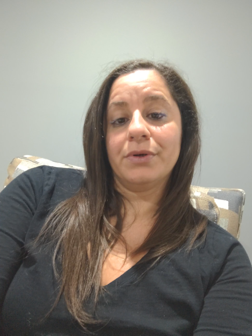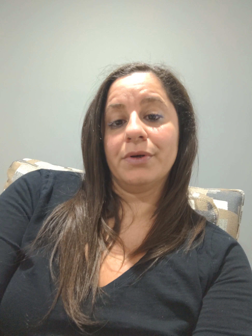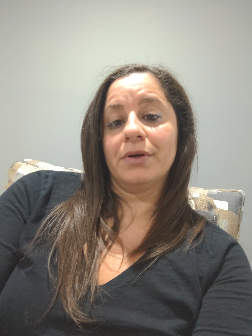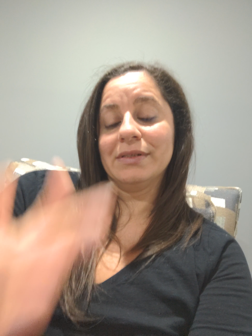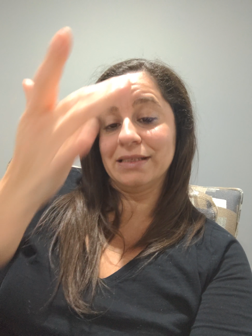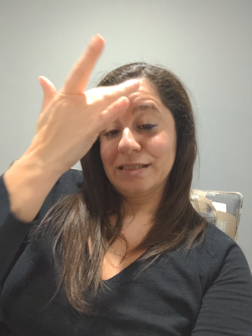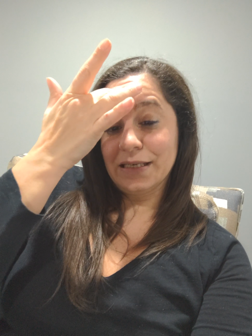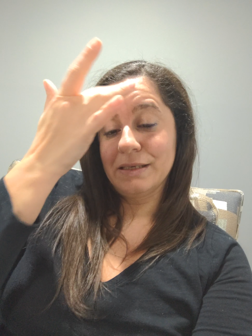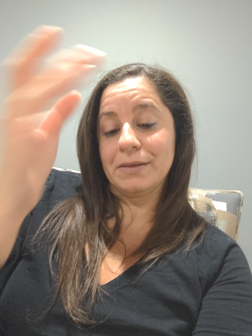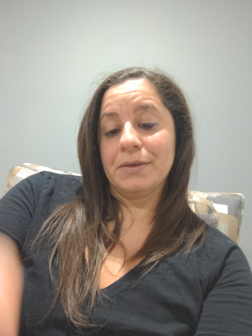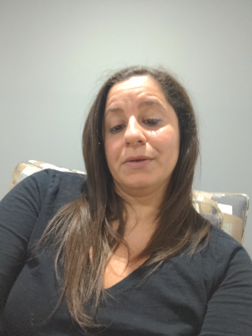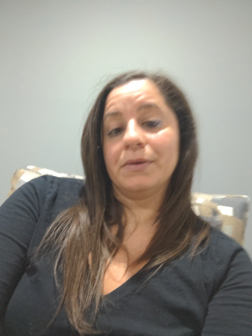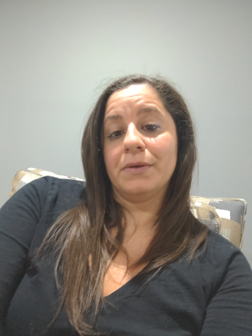sick